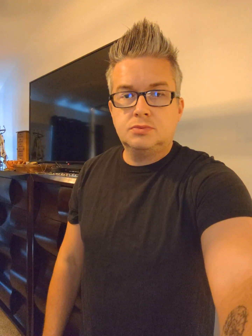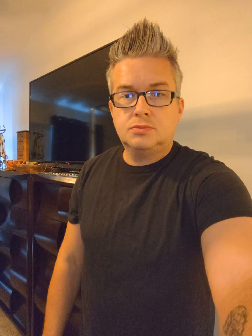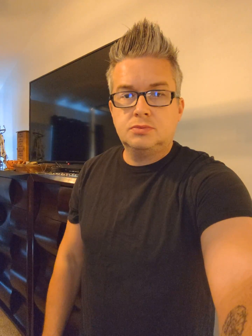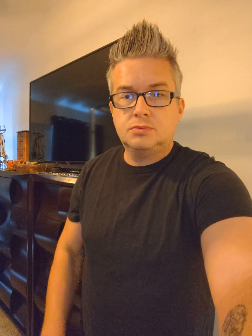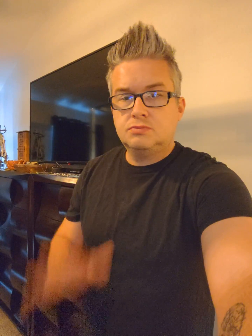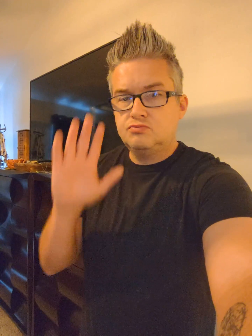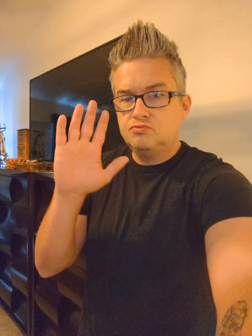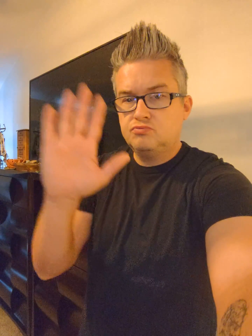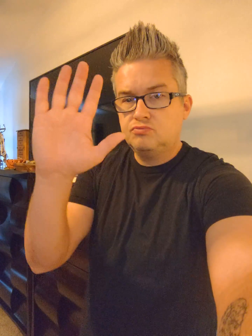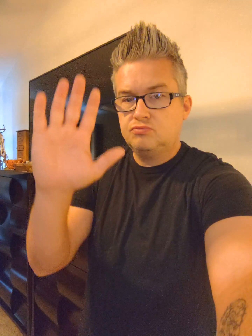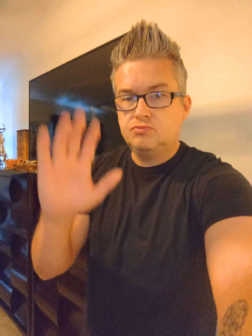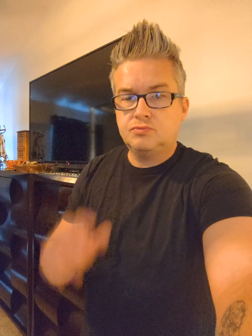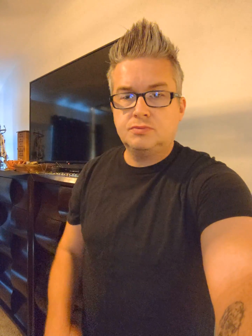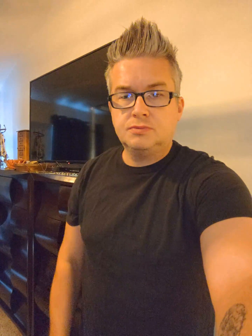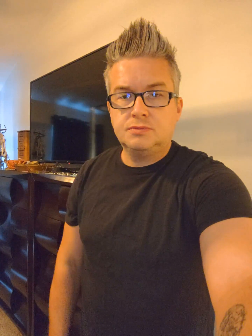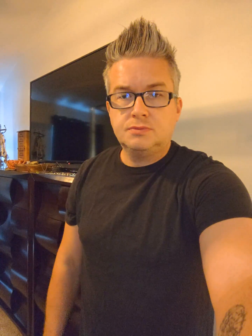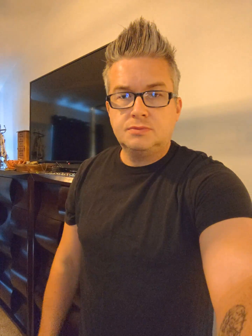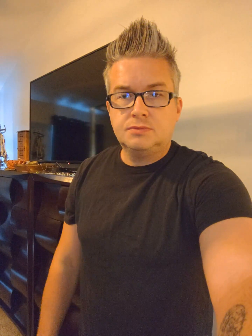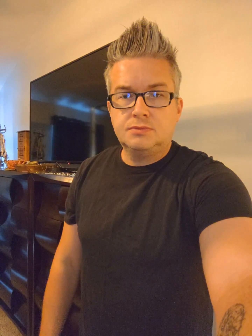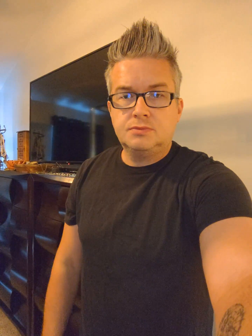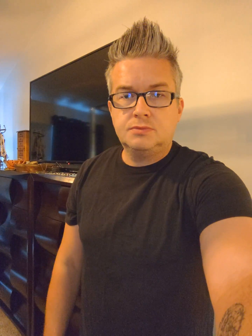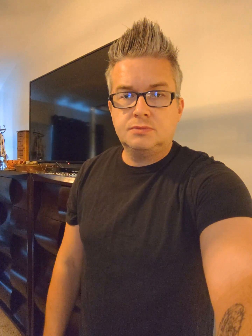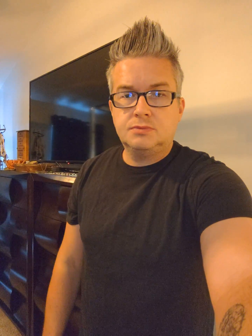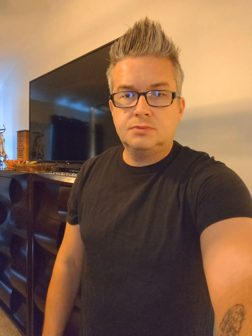give me five